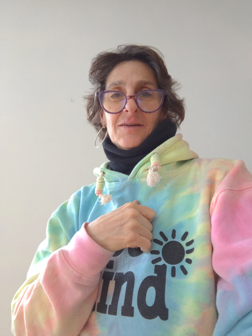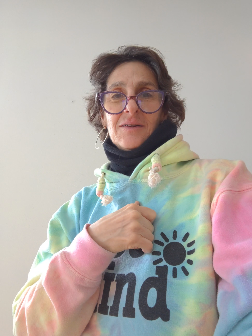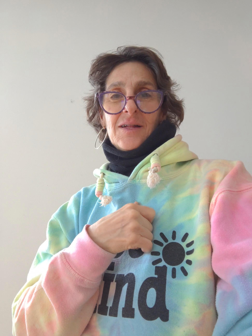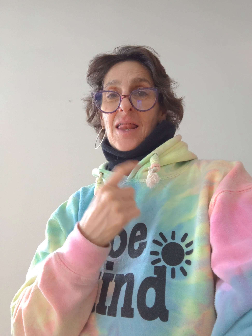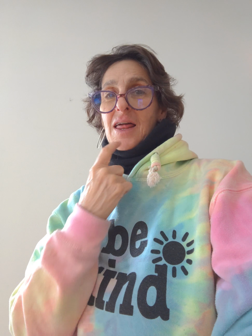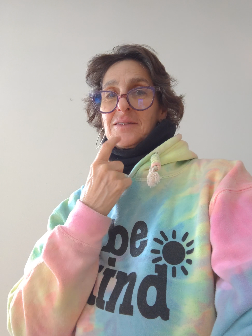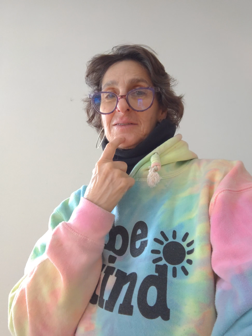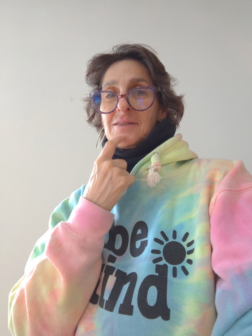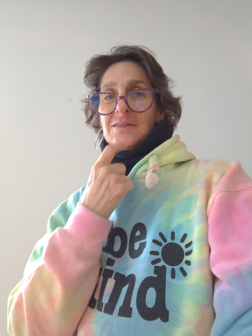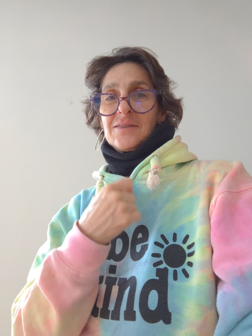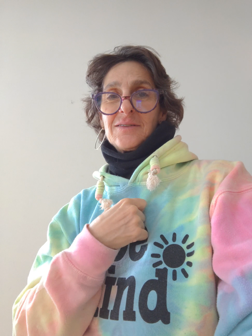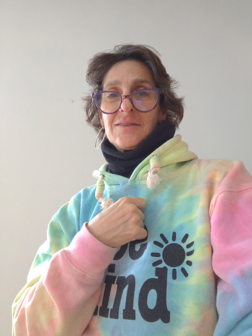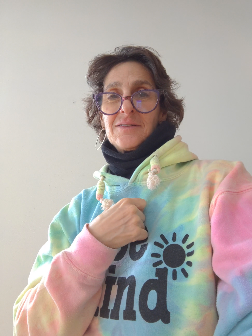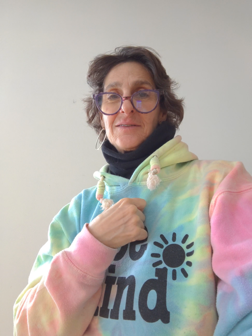window